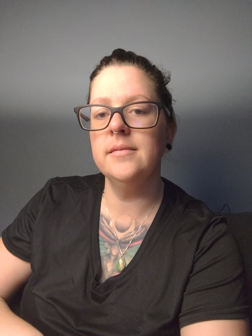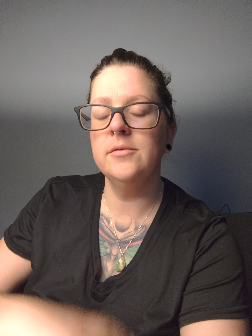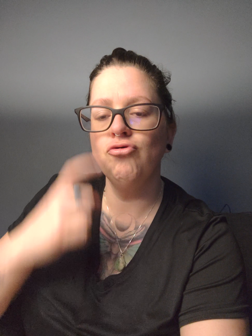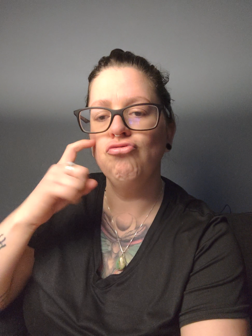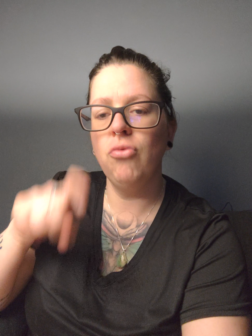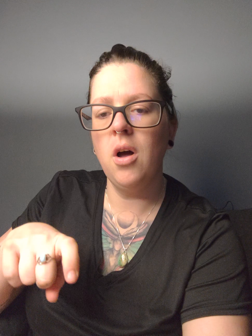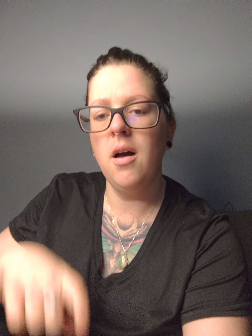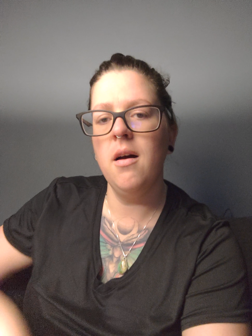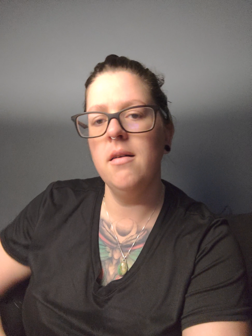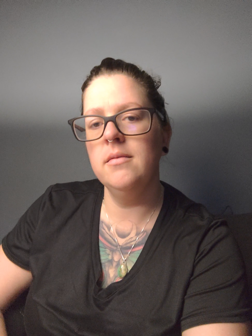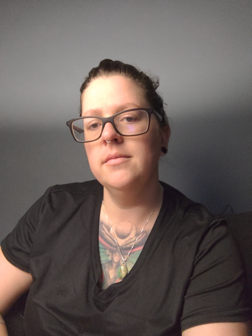cry